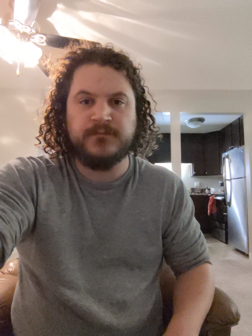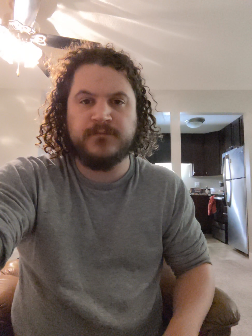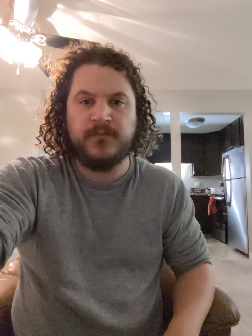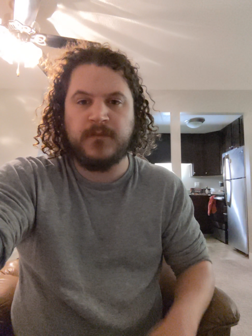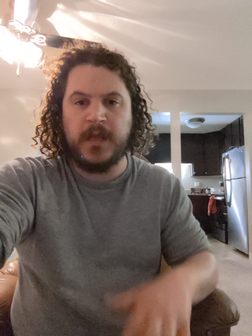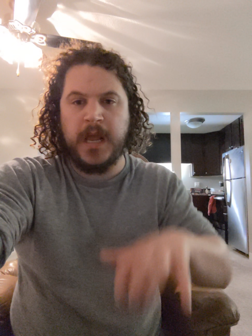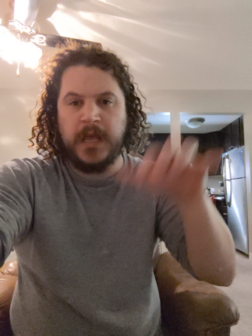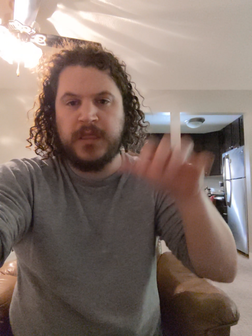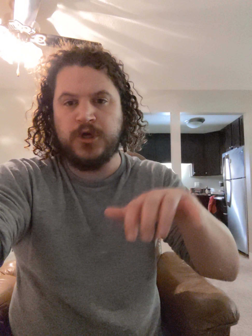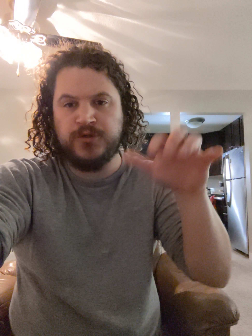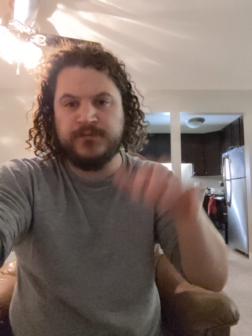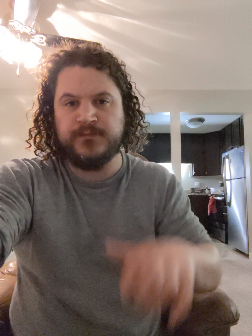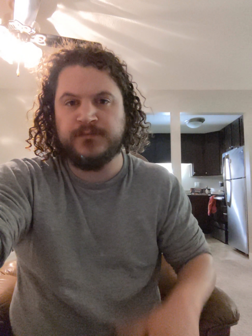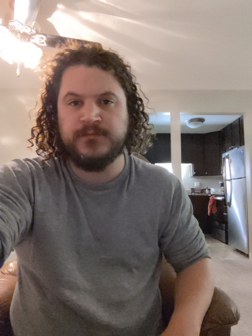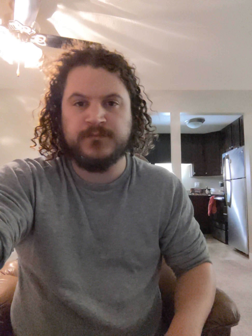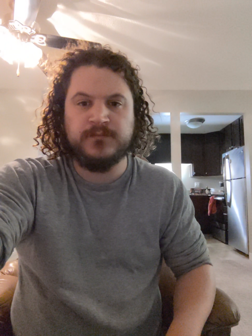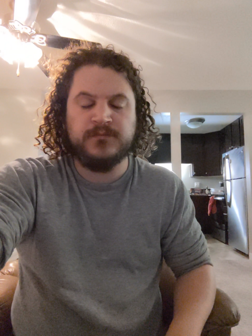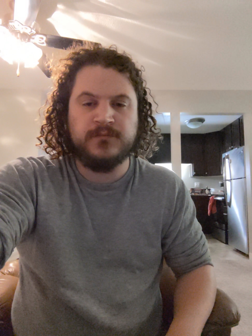alligator